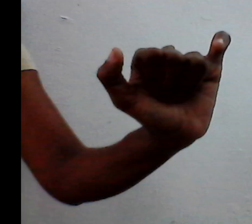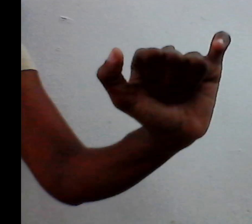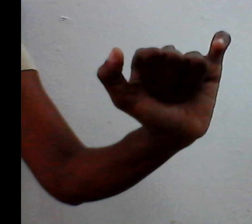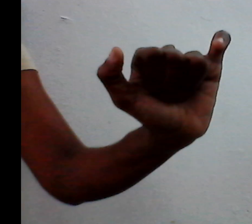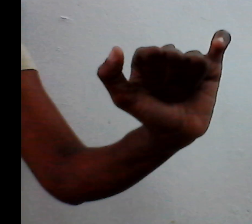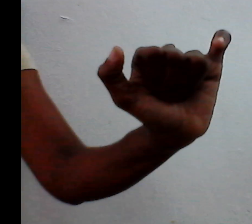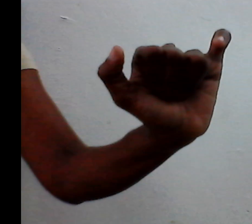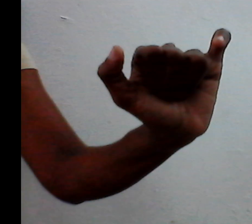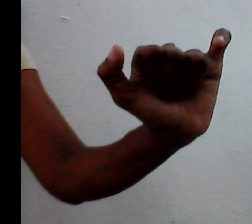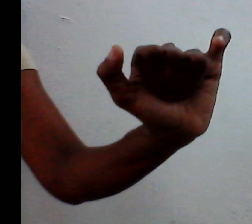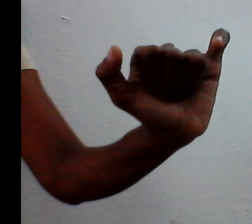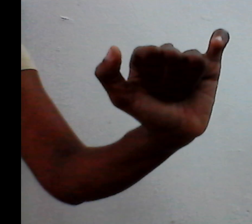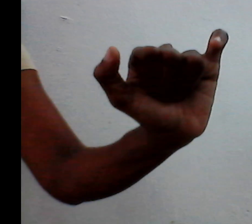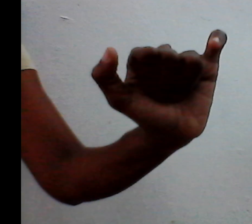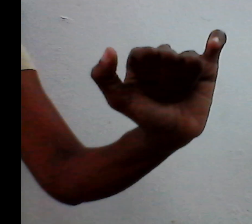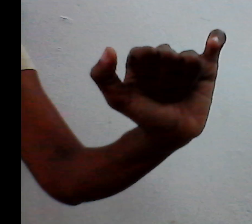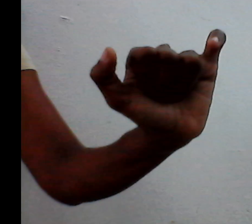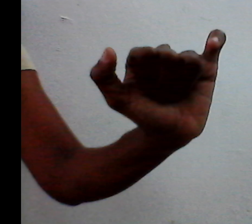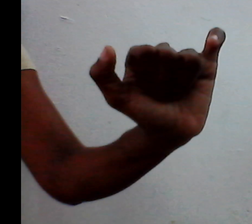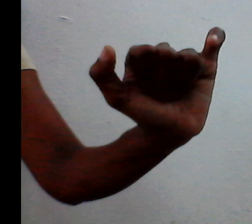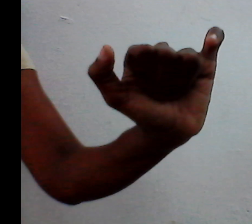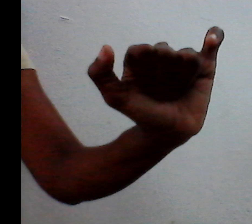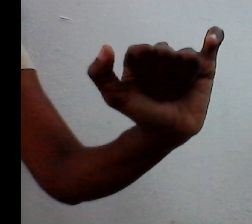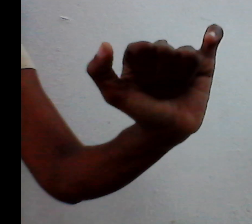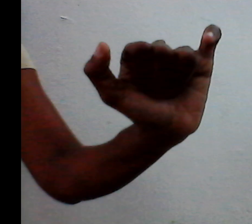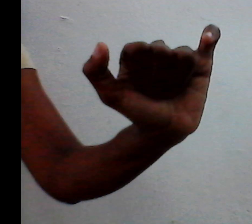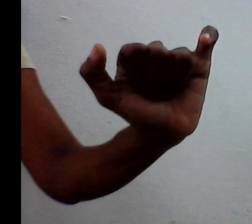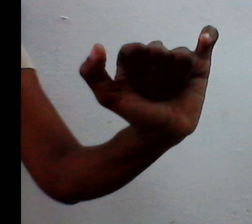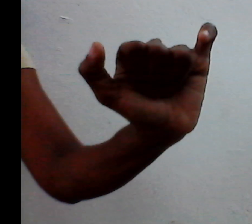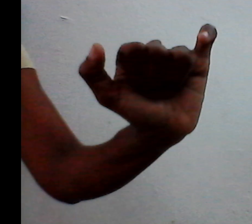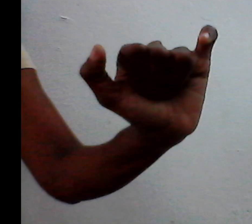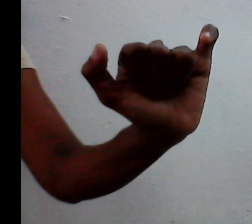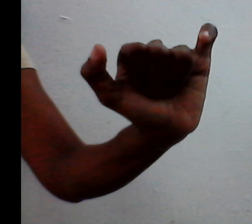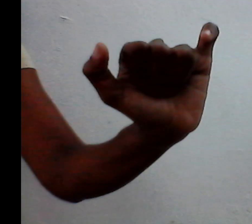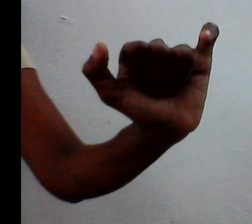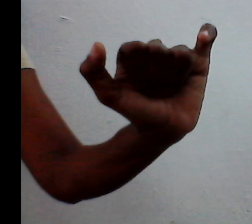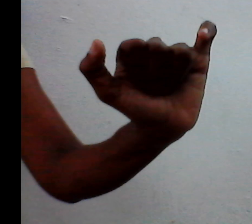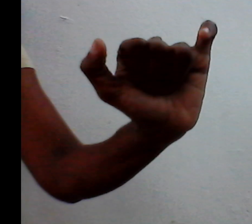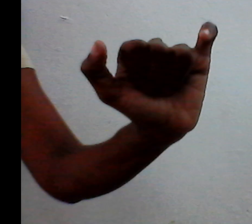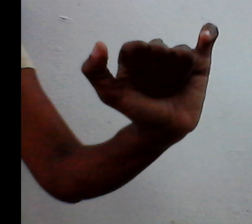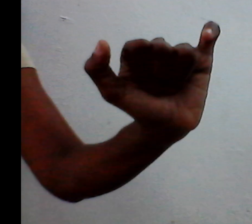ഋ